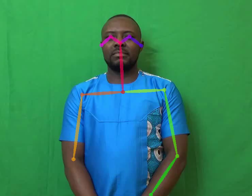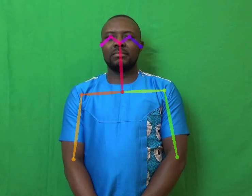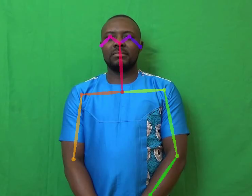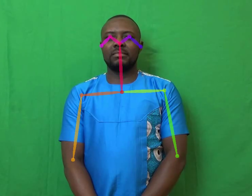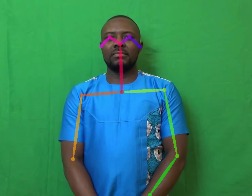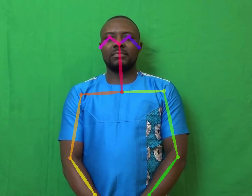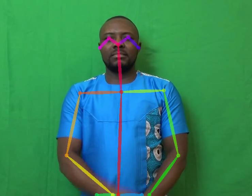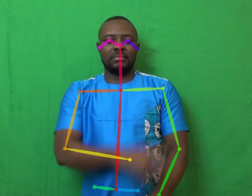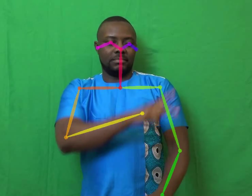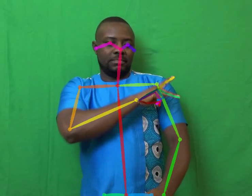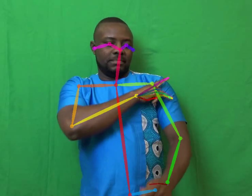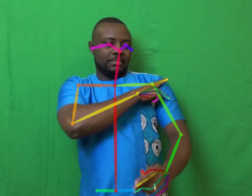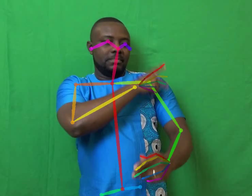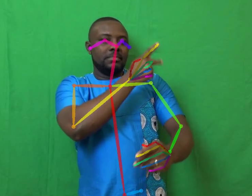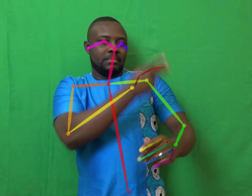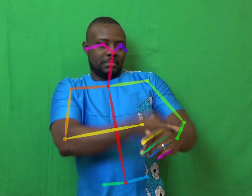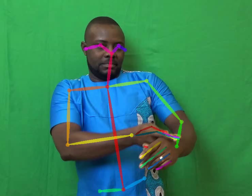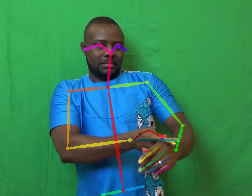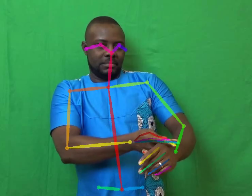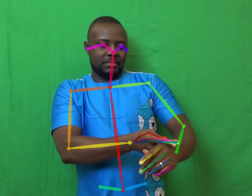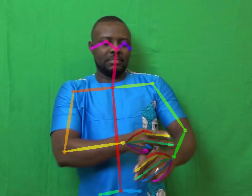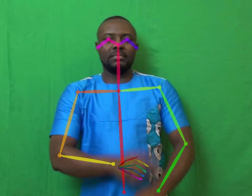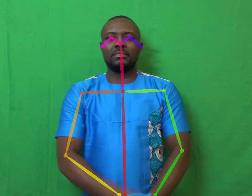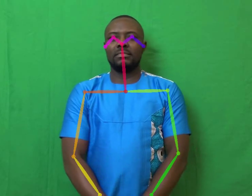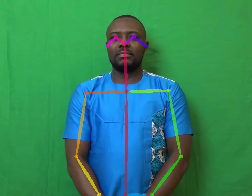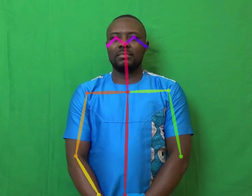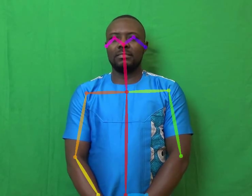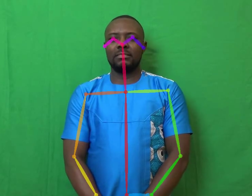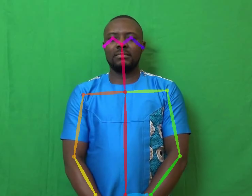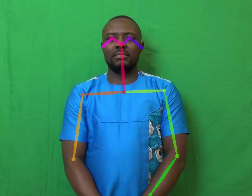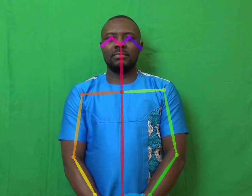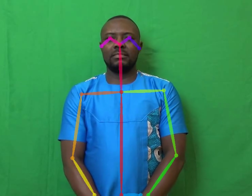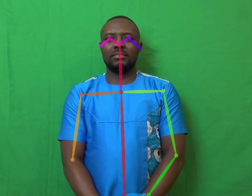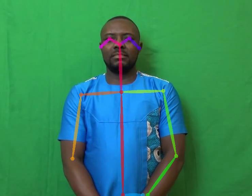pregnancy